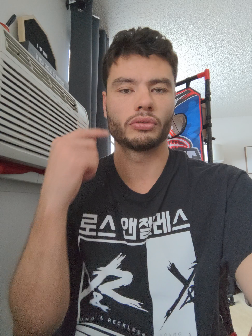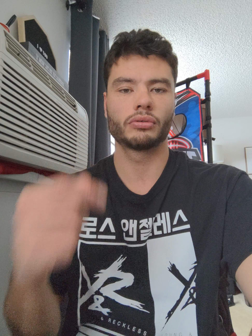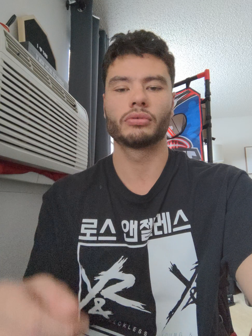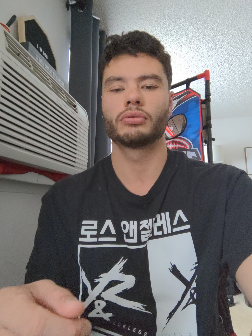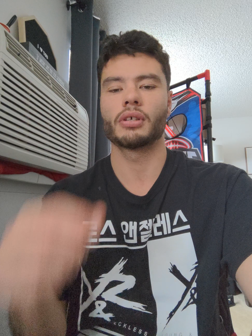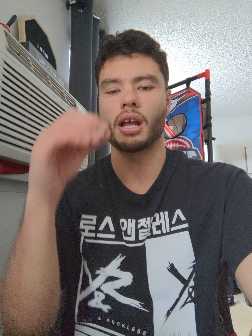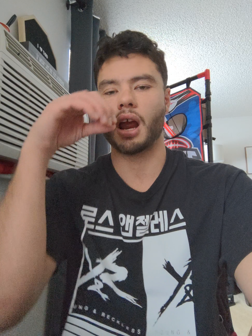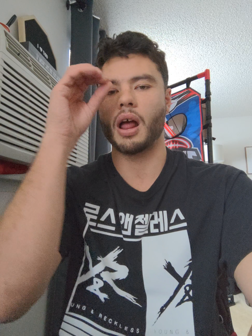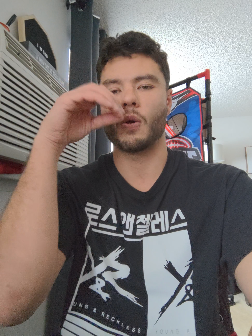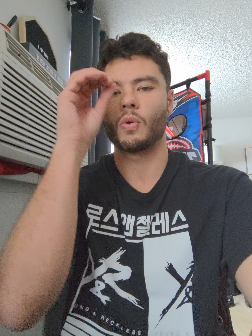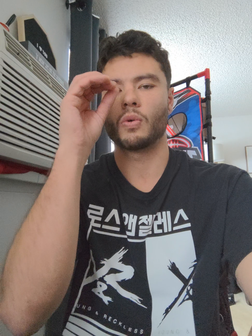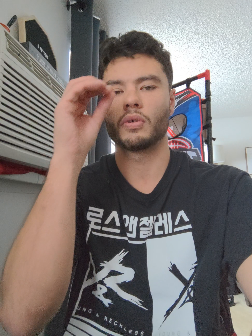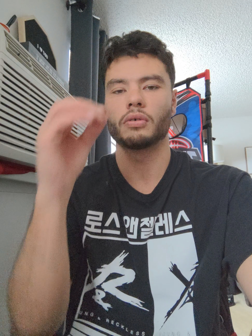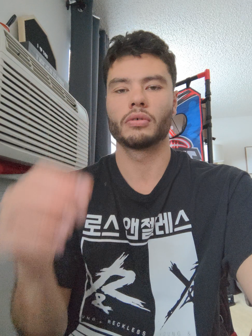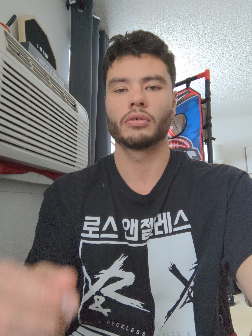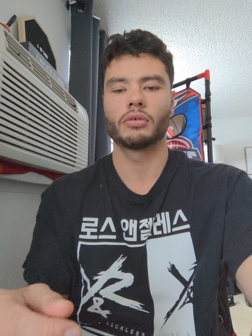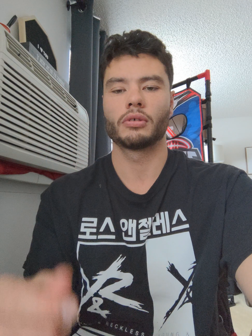owl